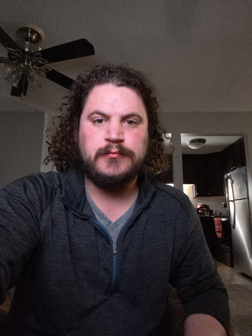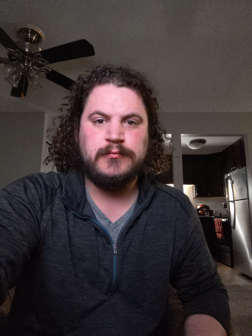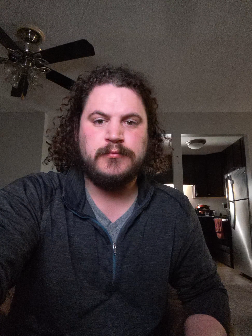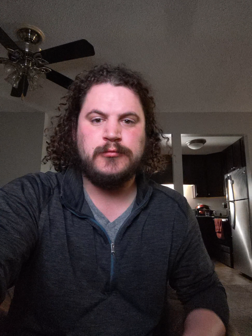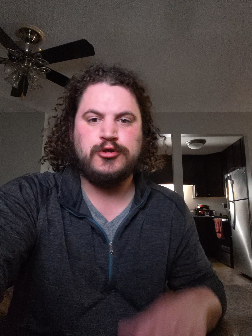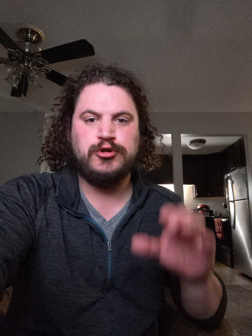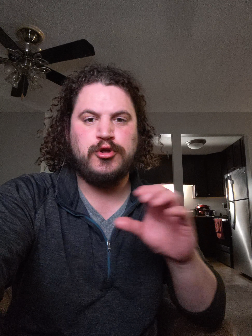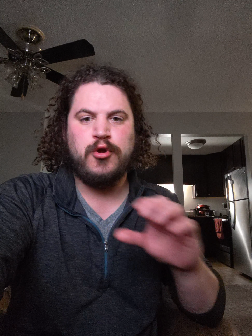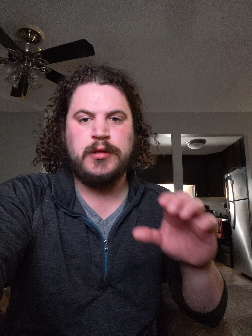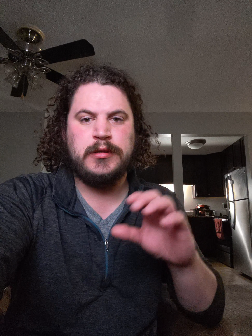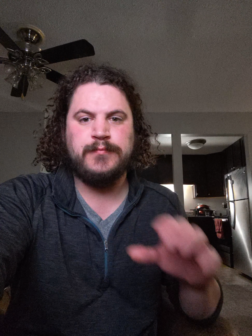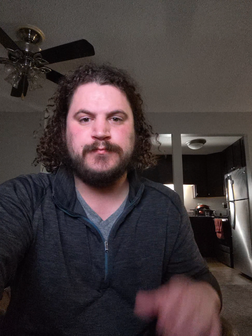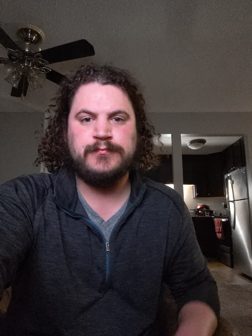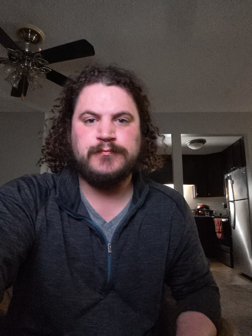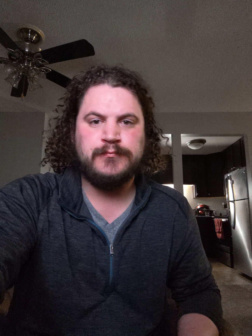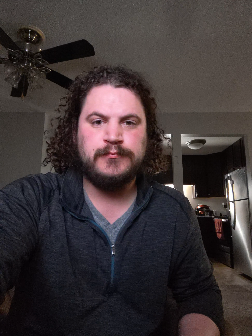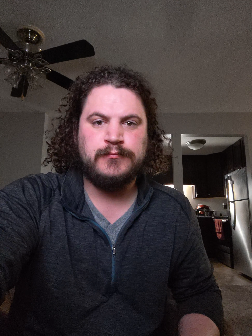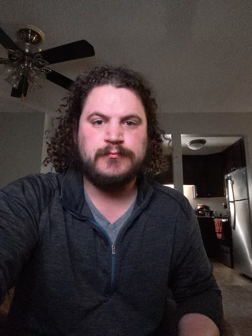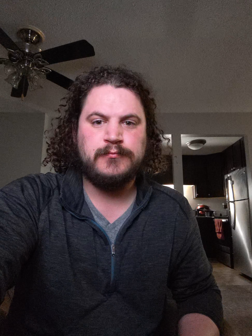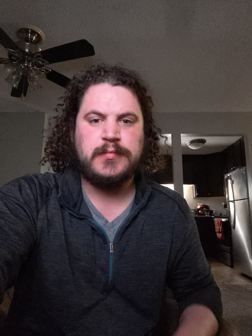chocolate